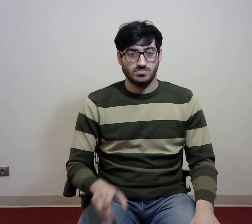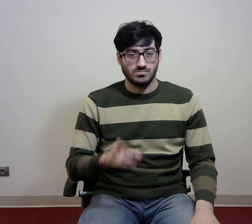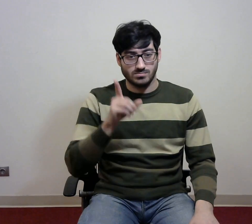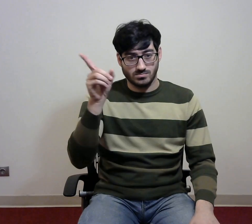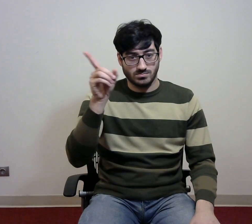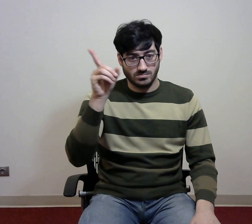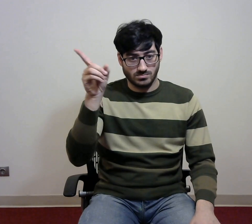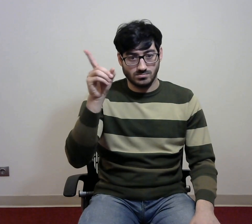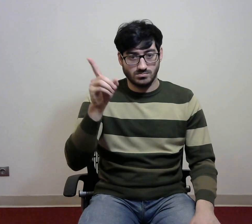onun